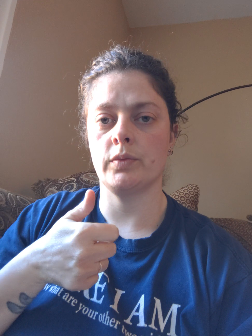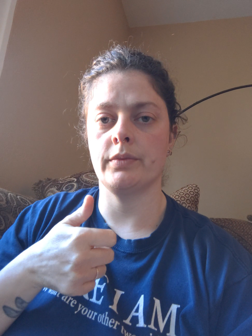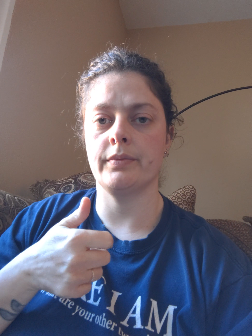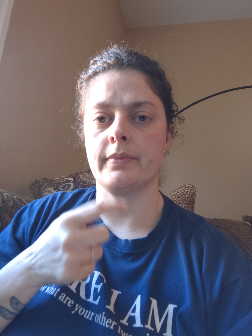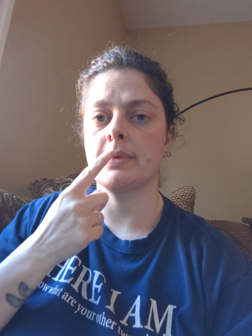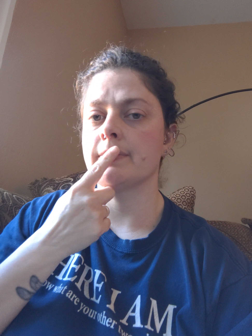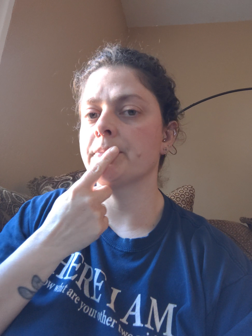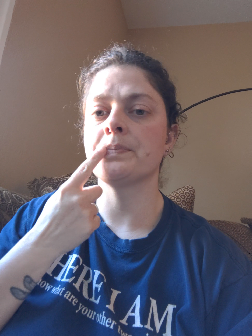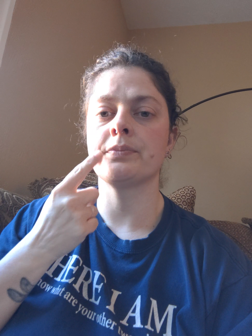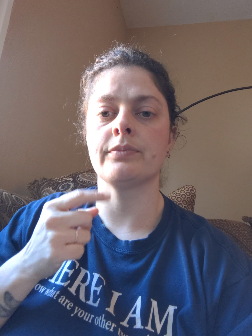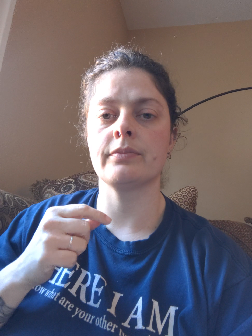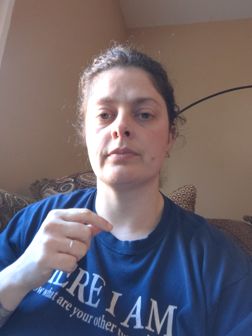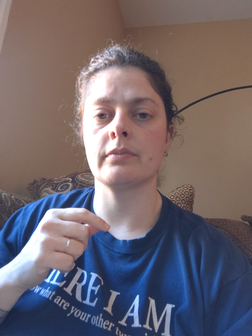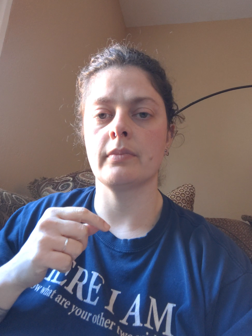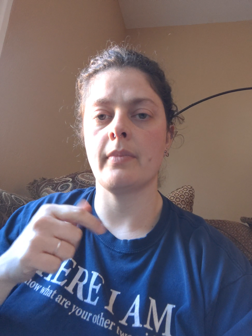lips